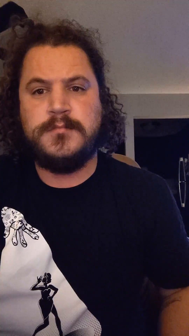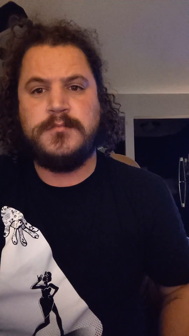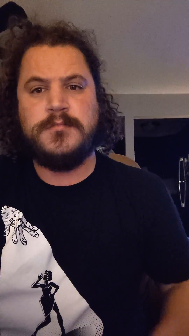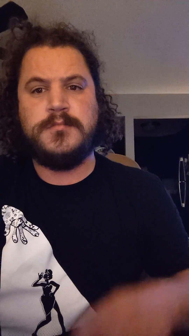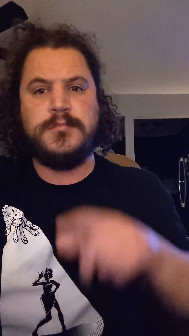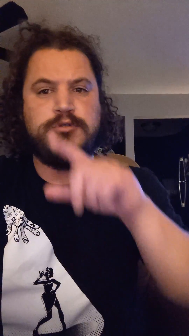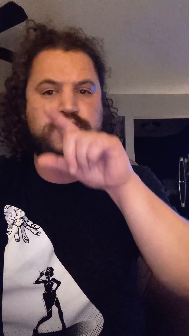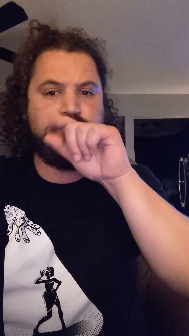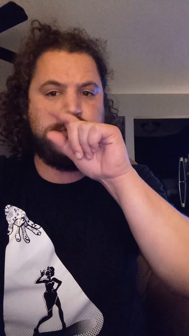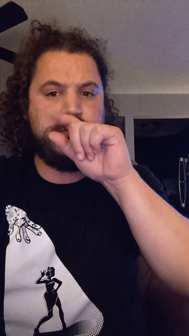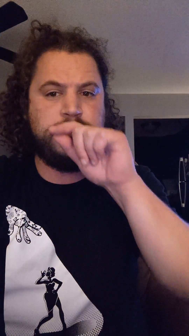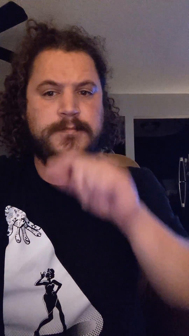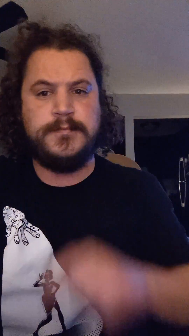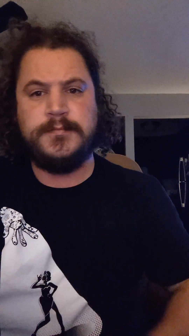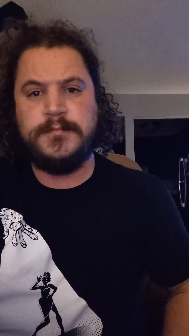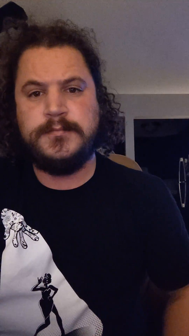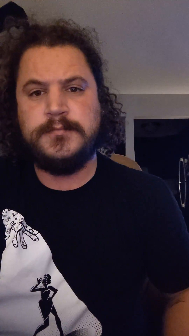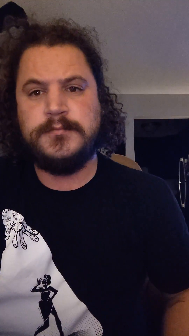chicken